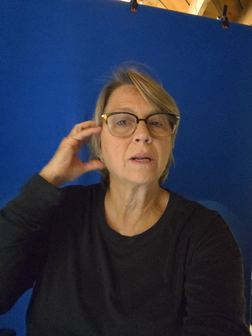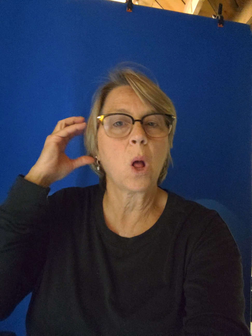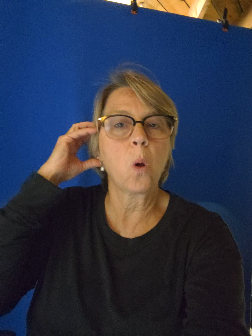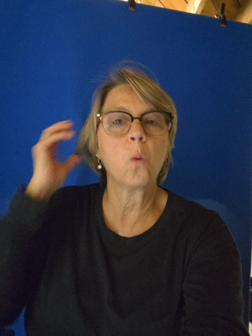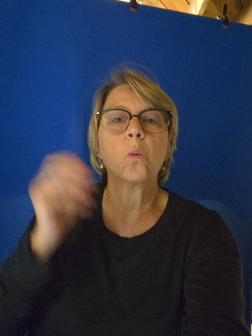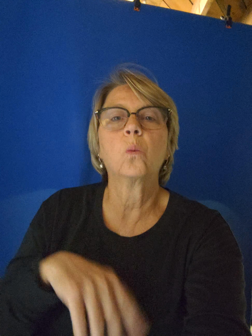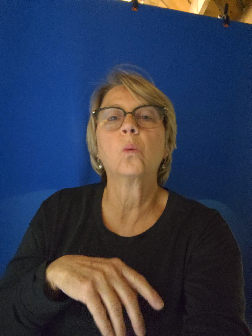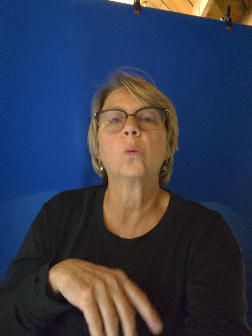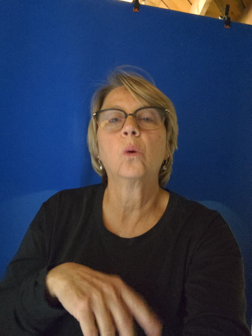radio